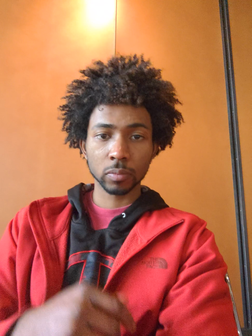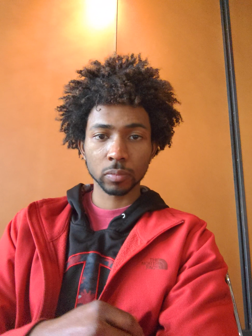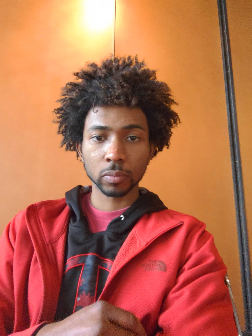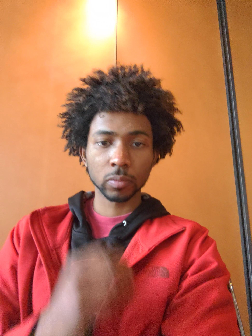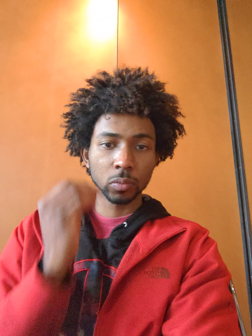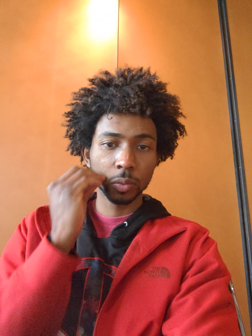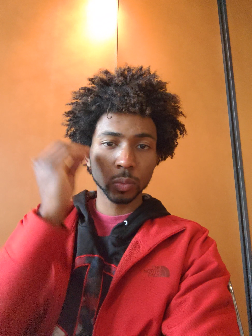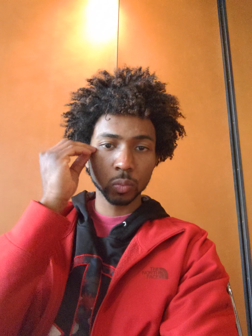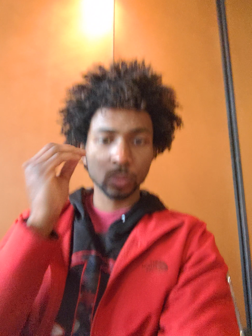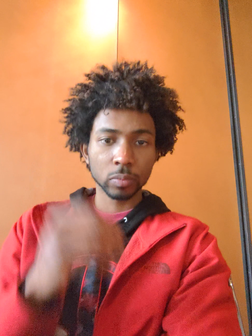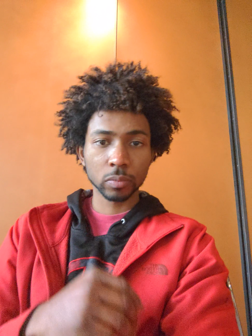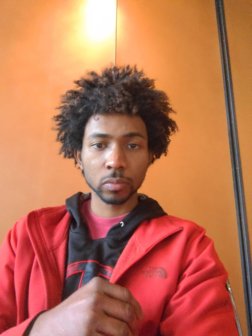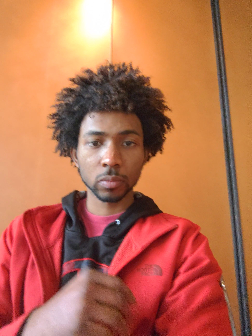home